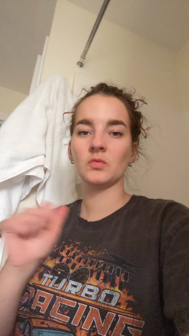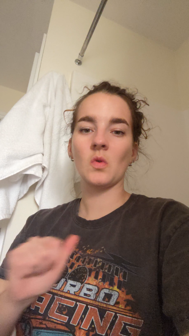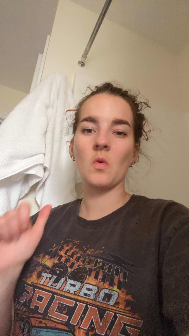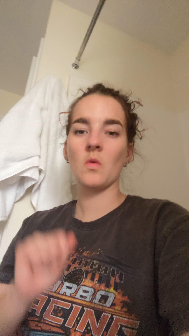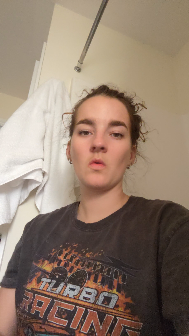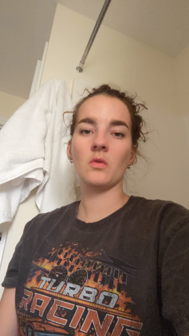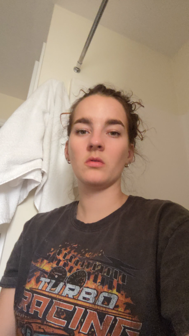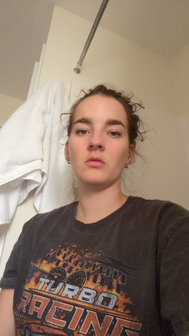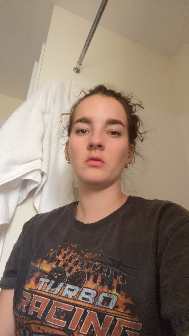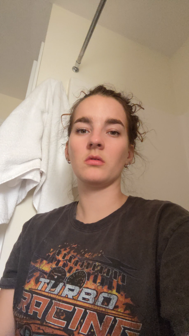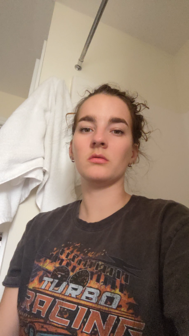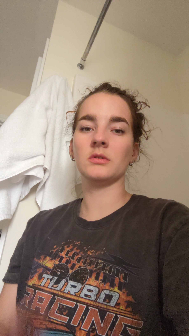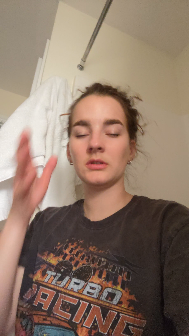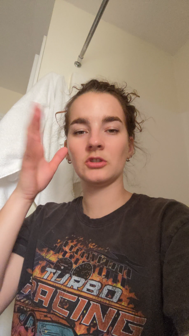deer